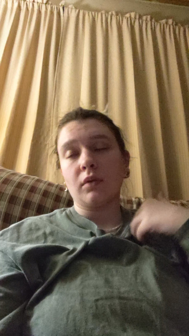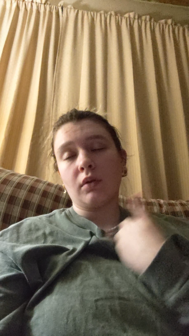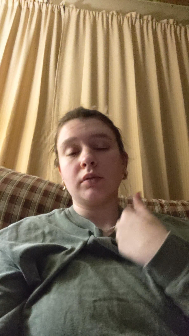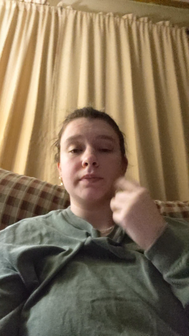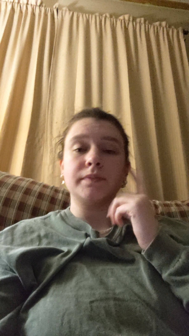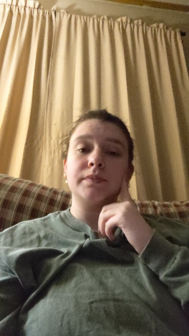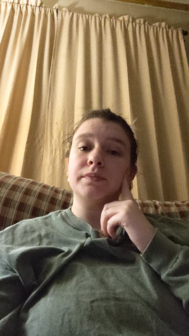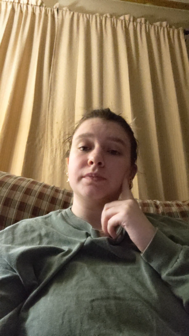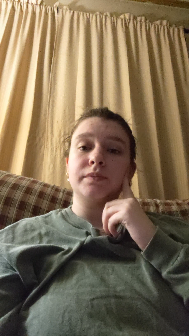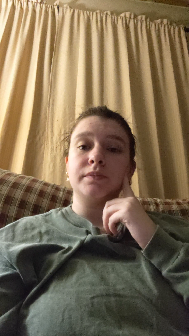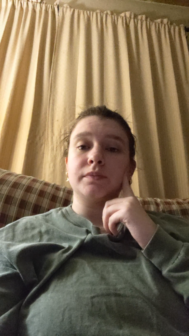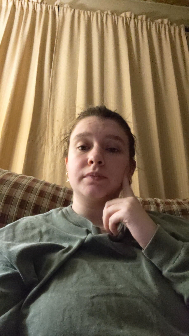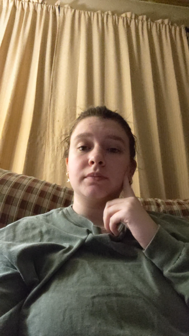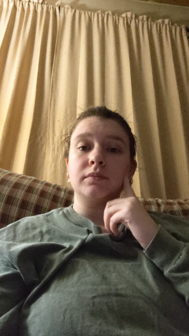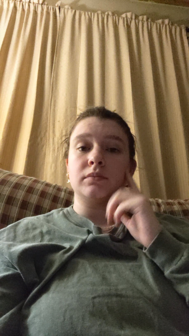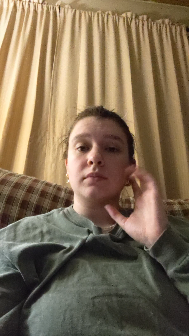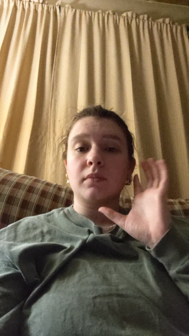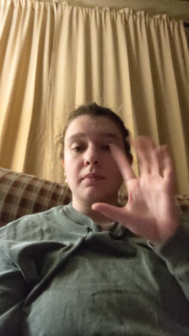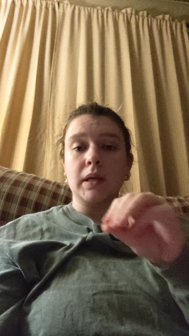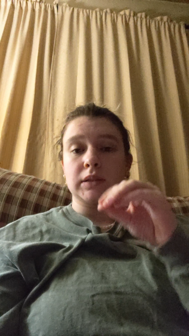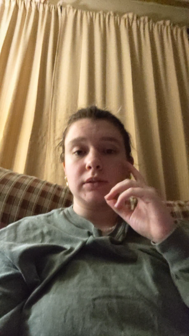bite